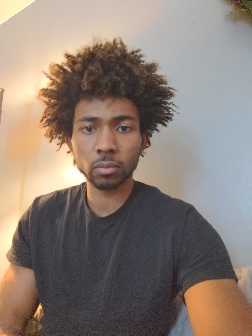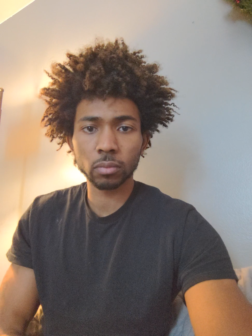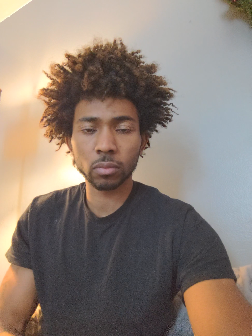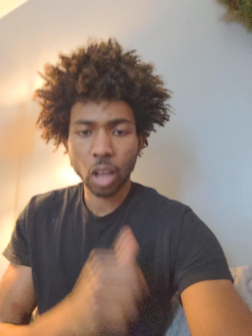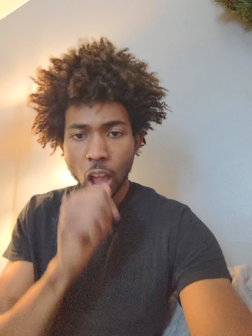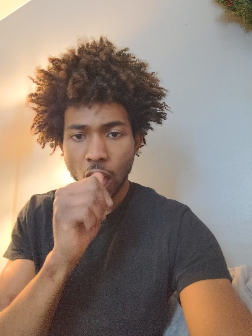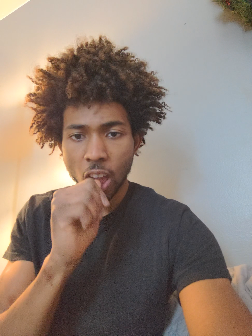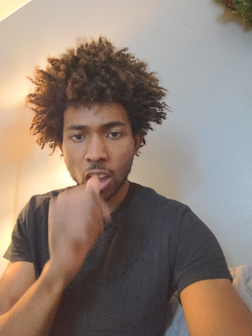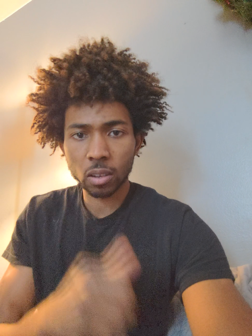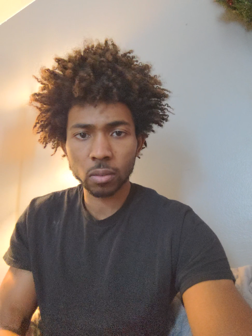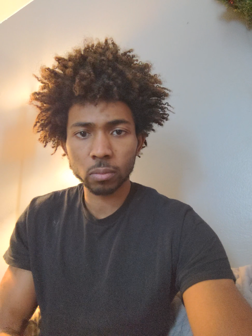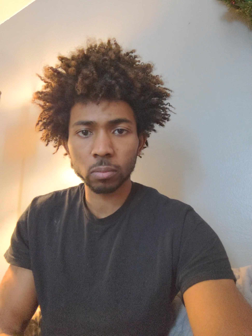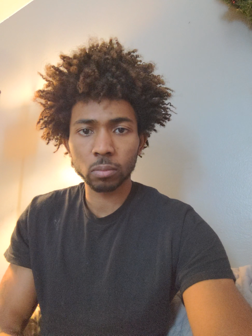nuts